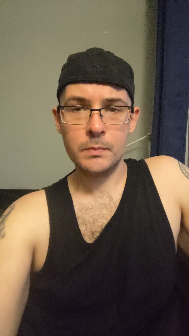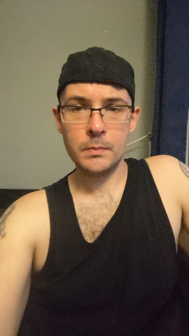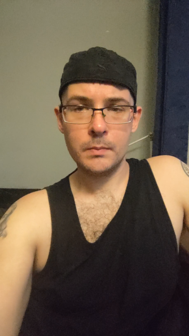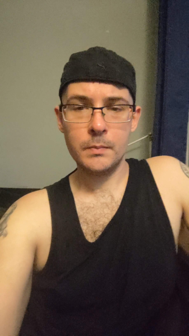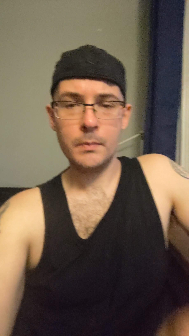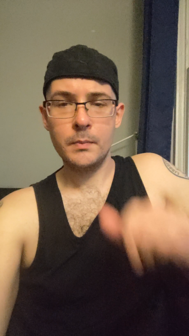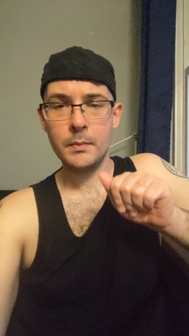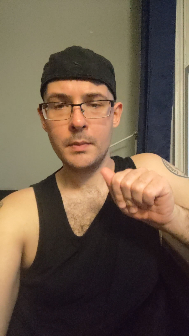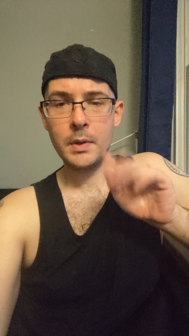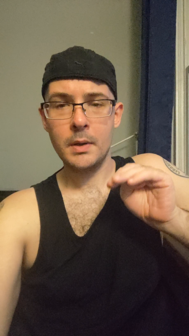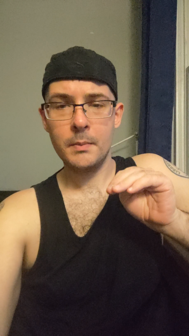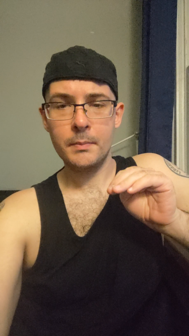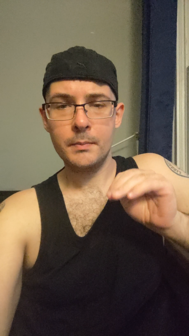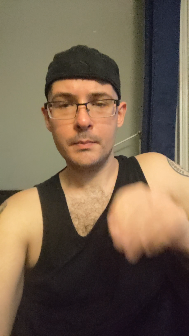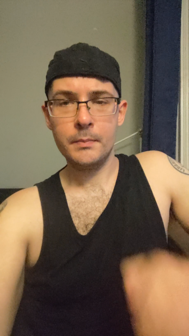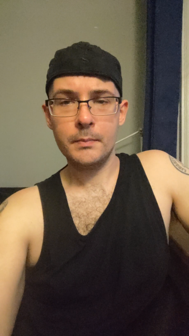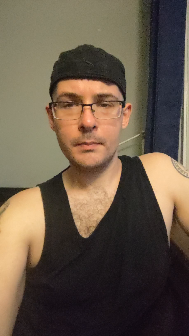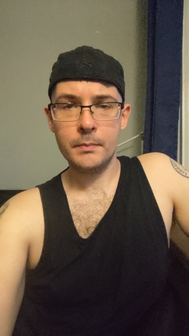am